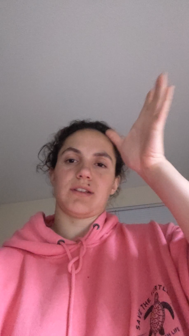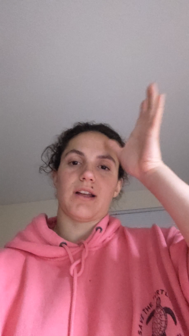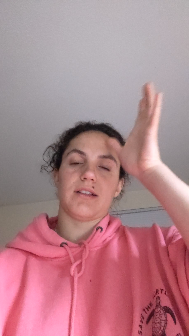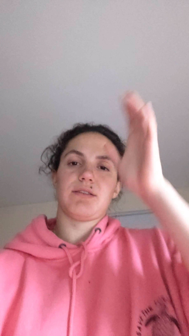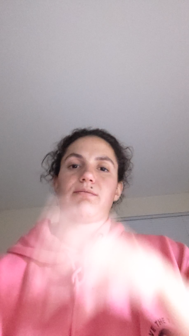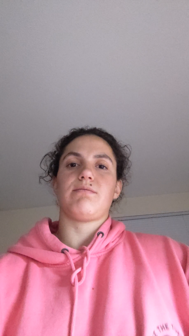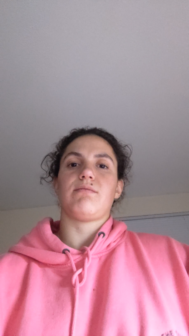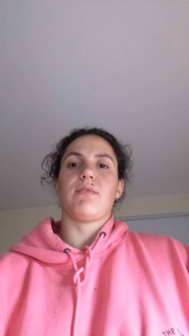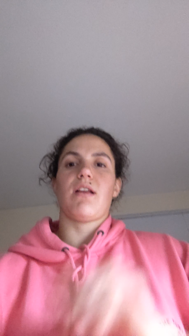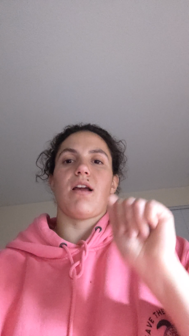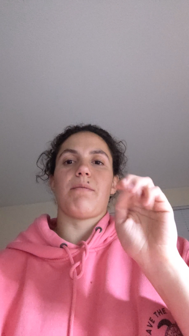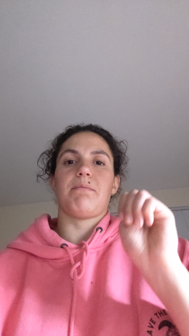am